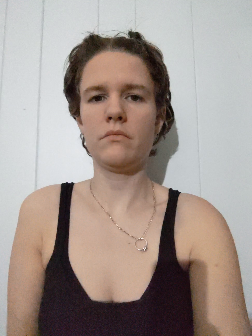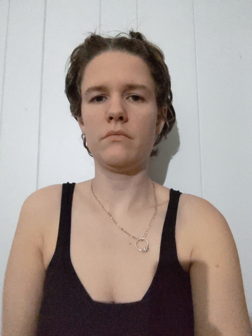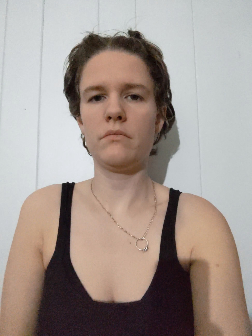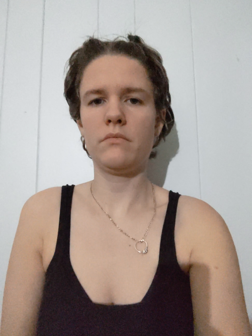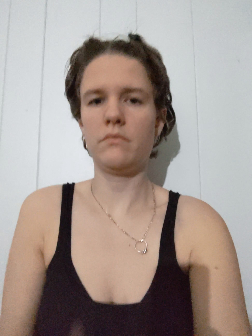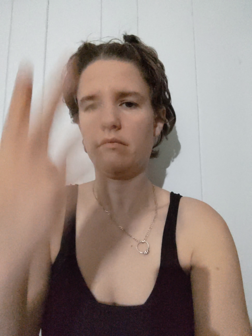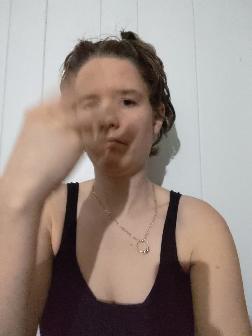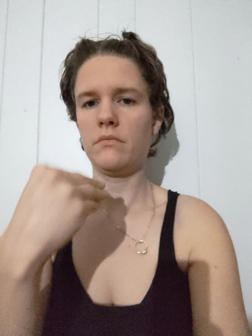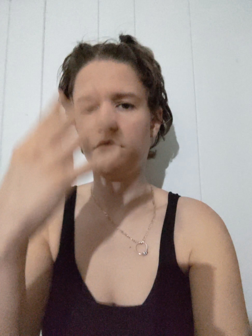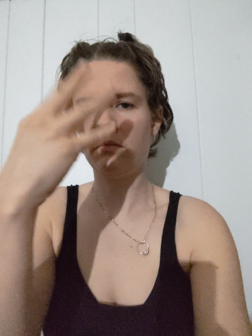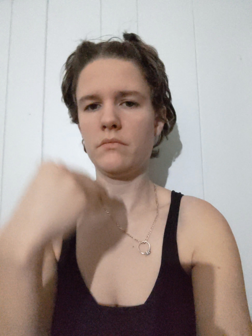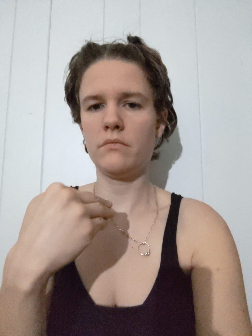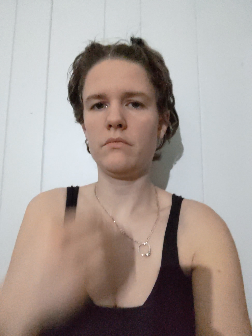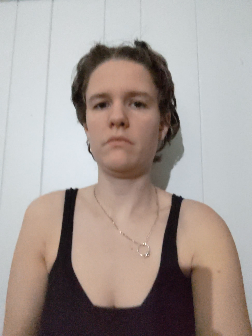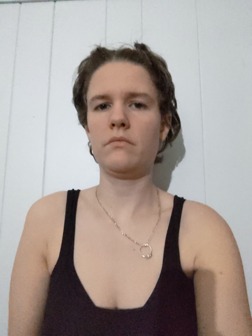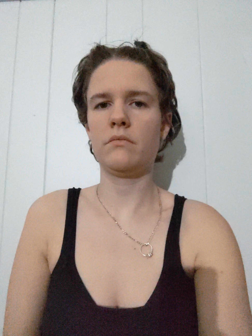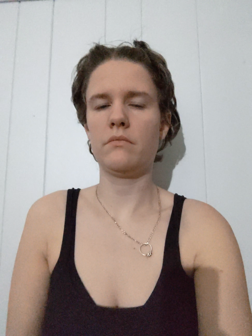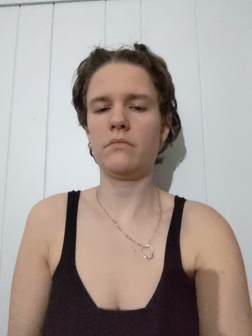sleepy